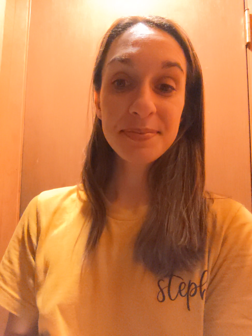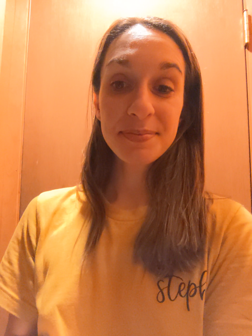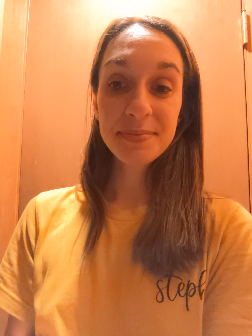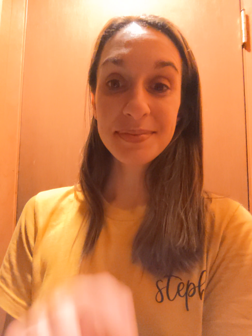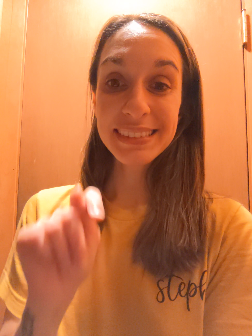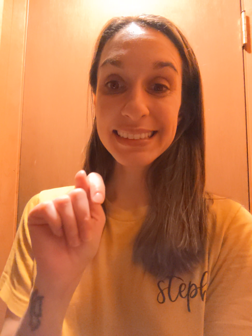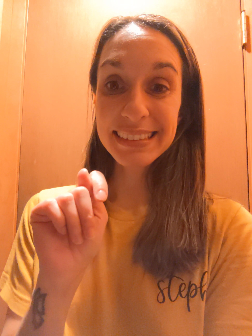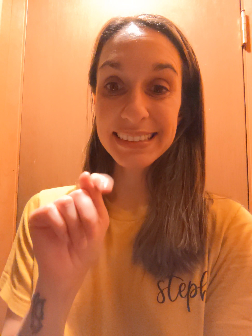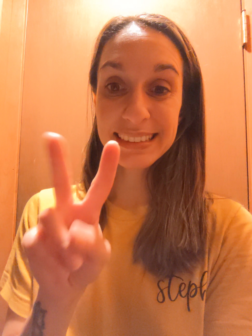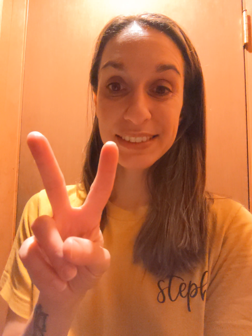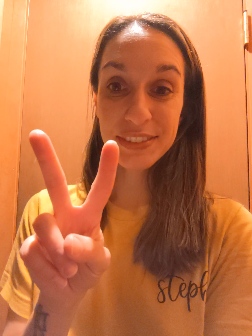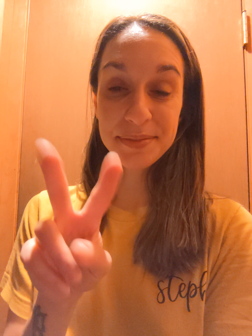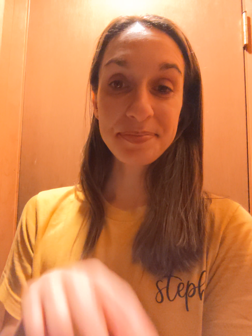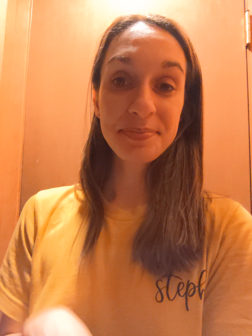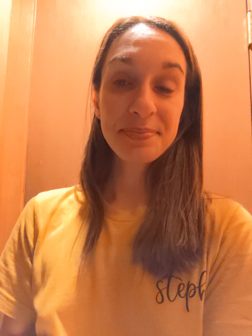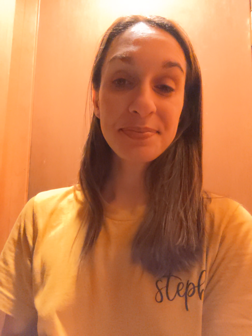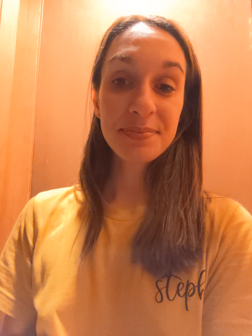TV